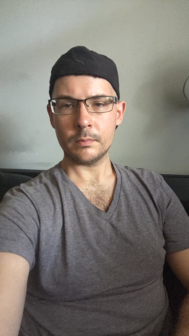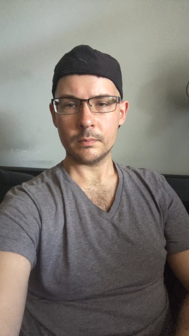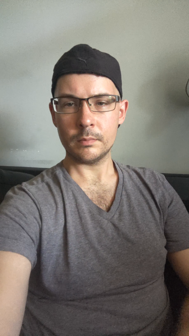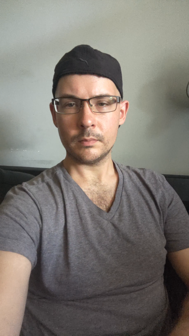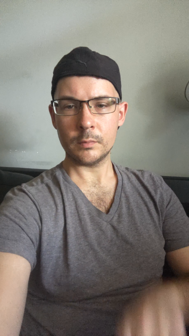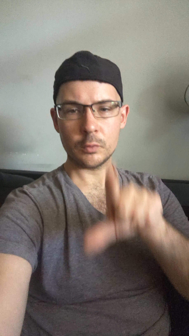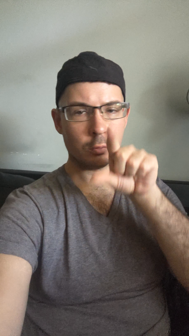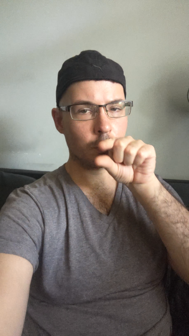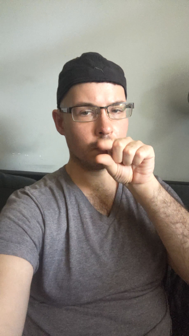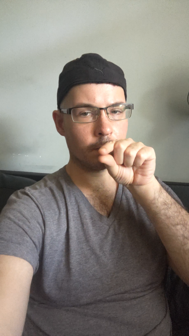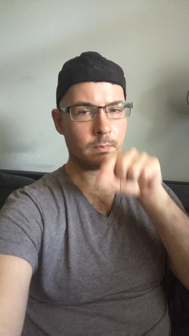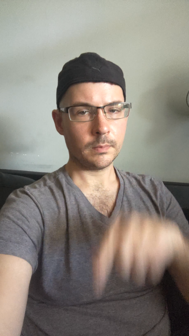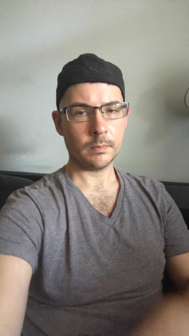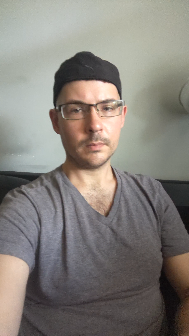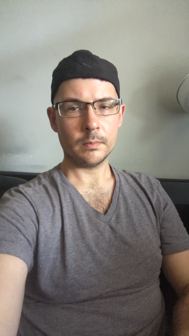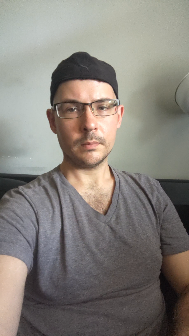chicken